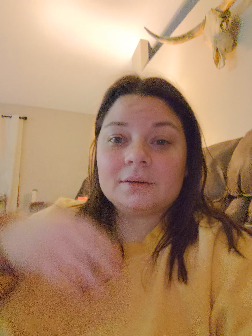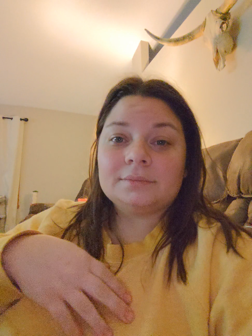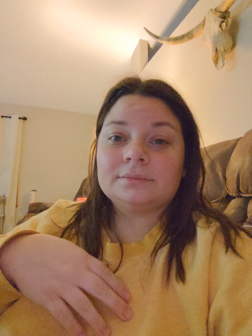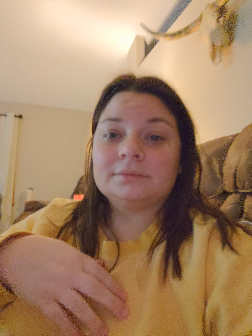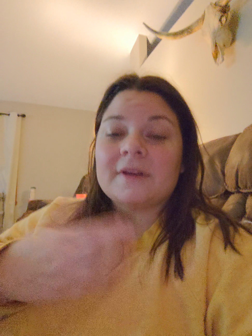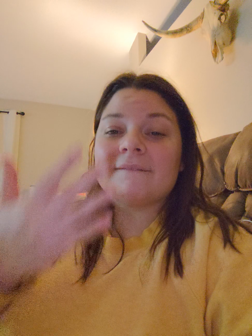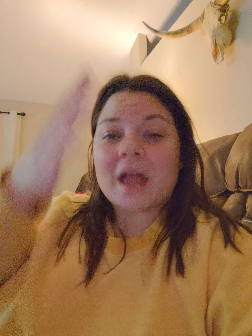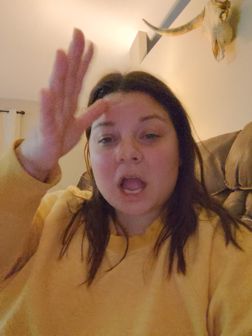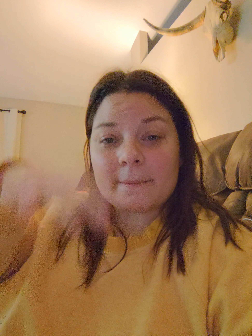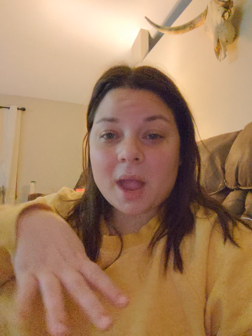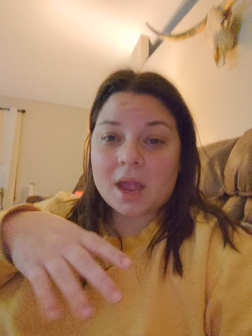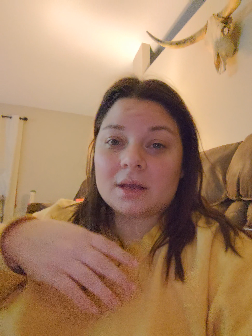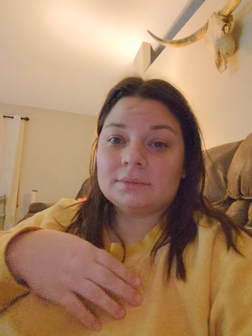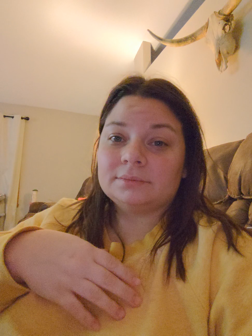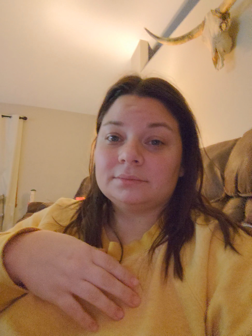fireman